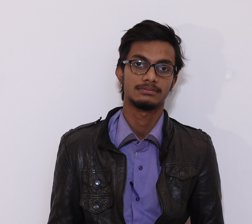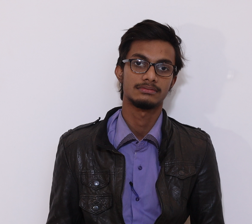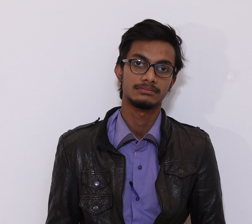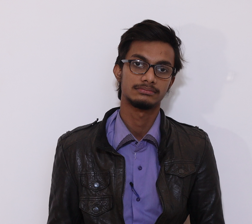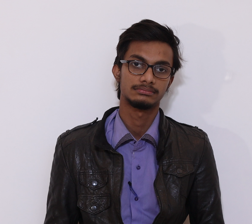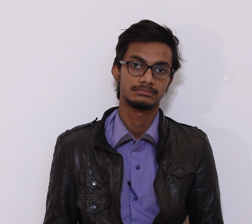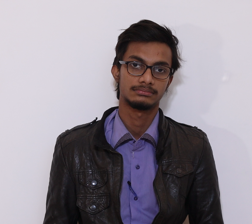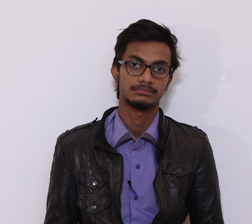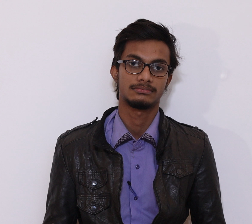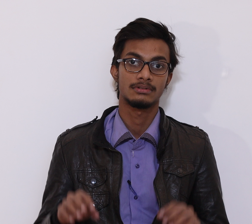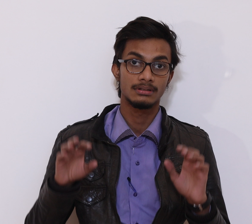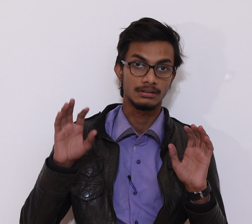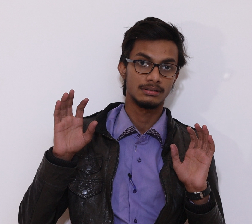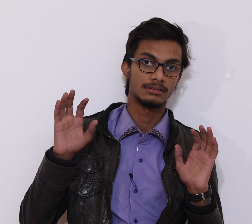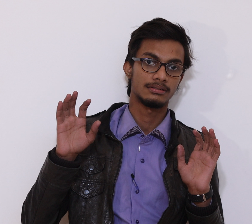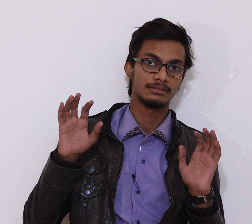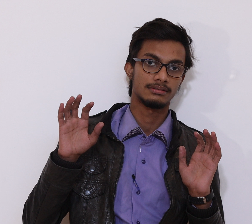scared